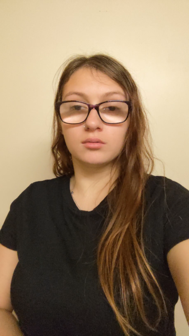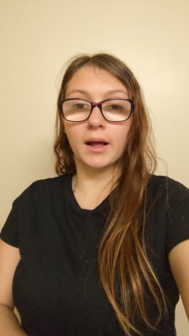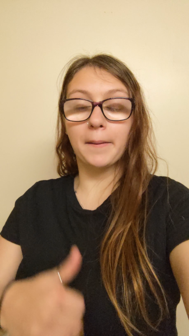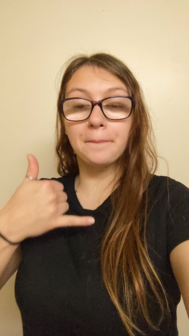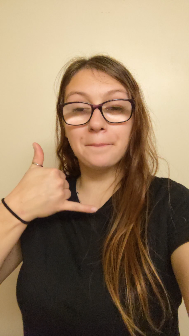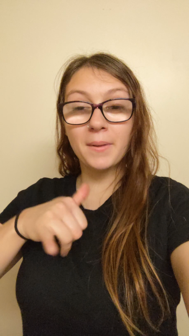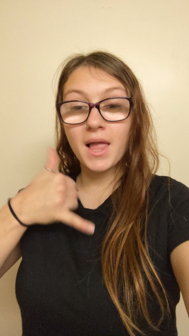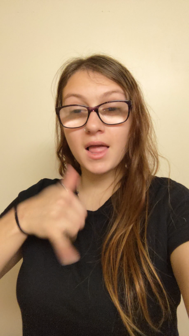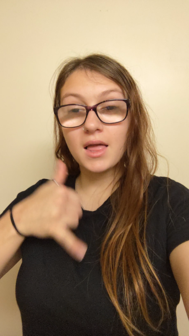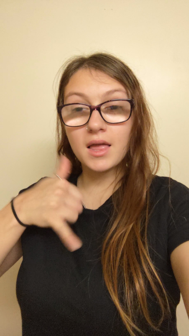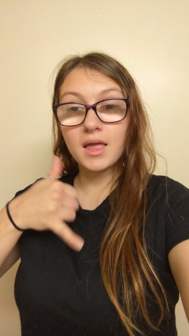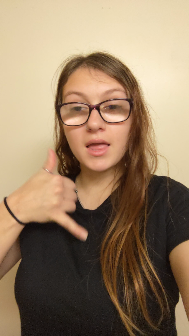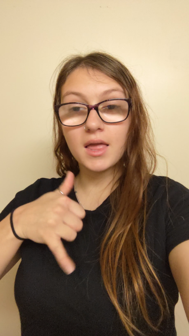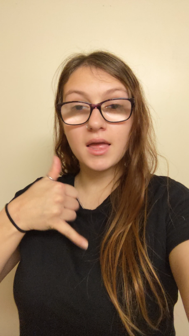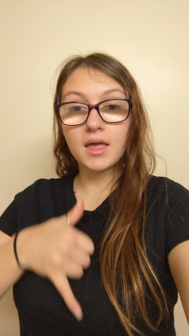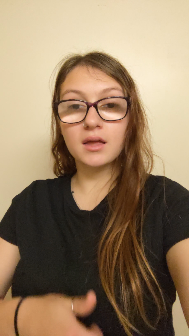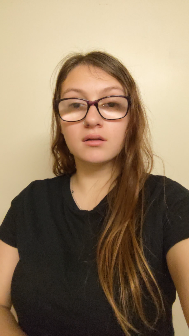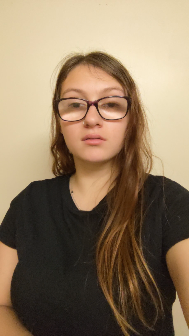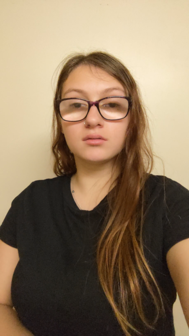play